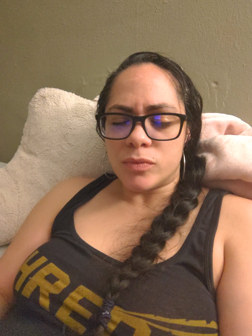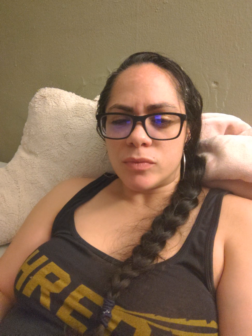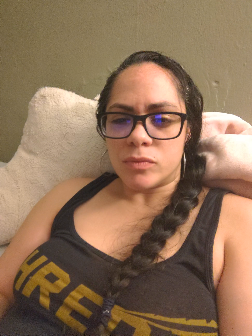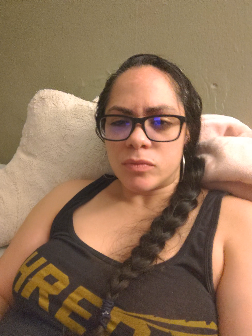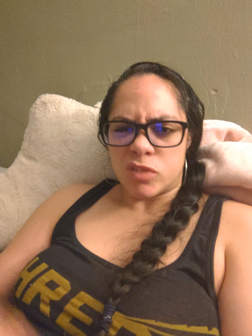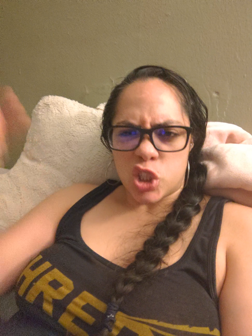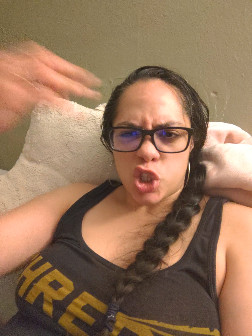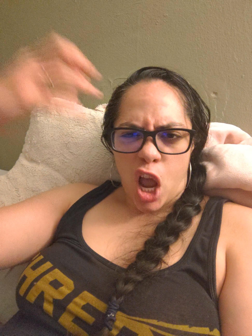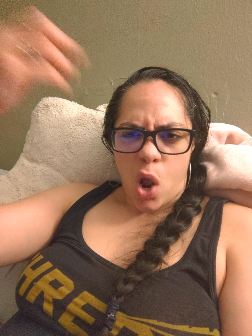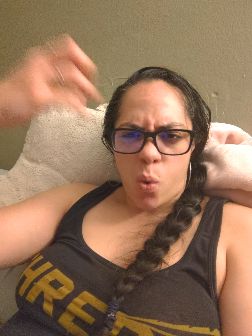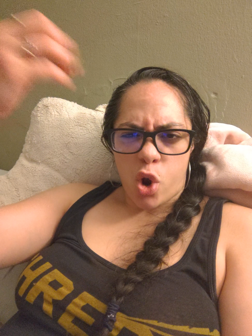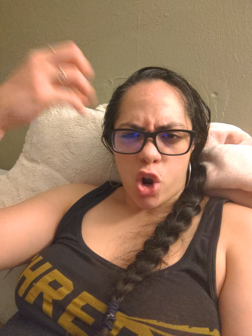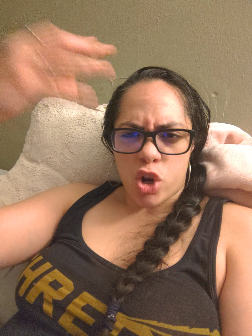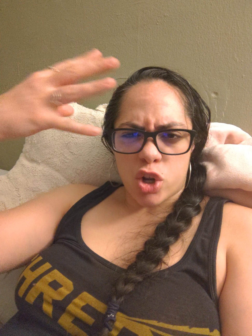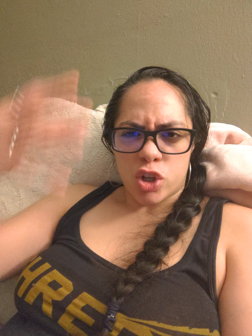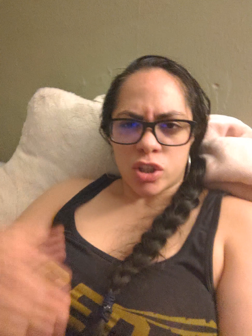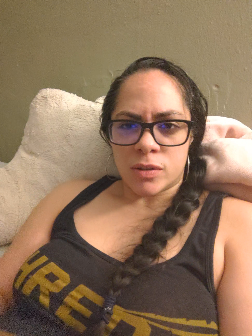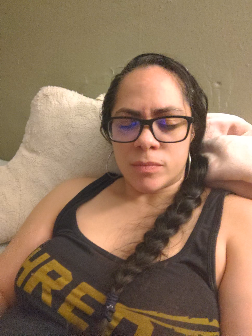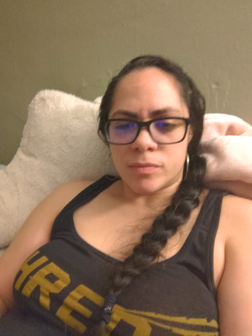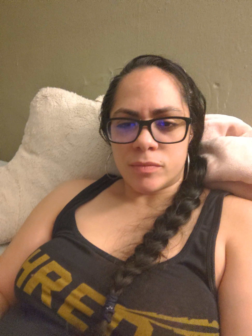shower